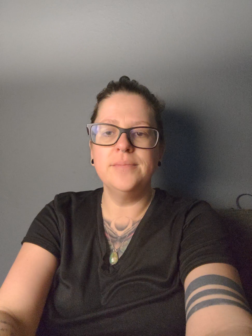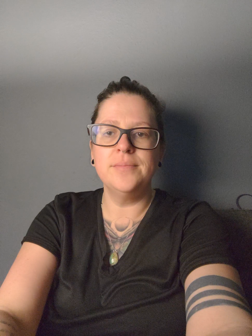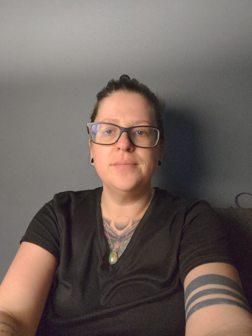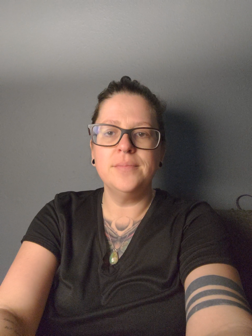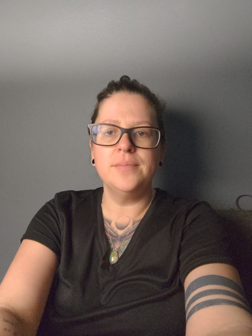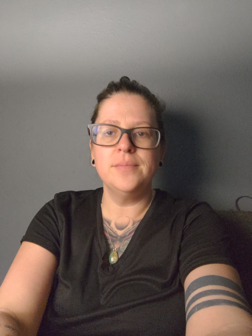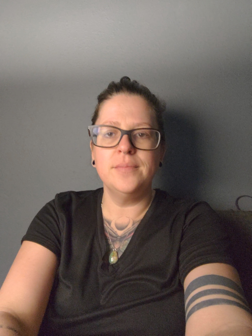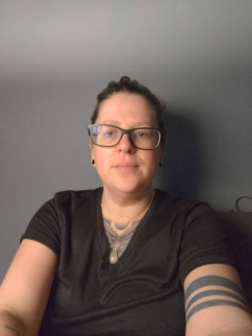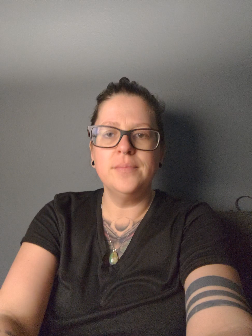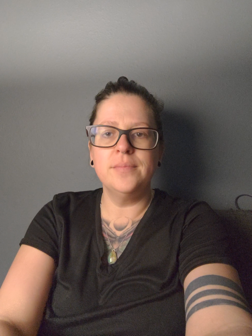sleepy